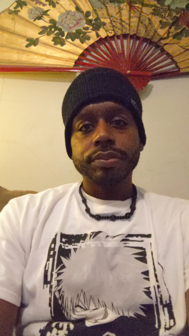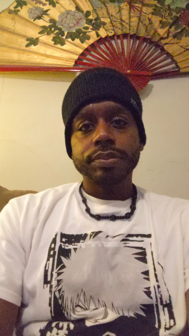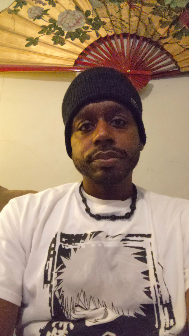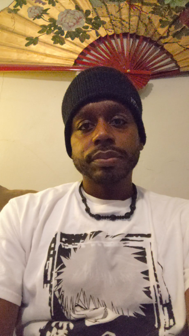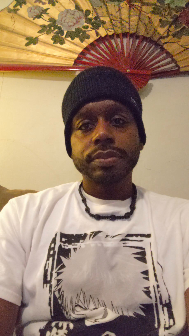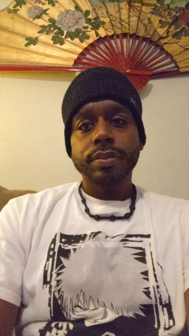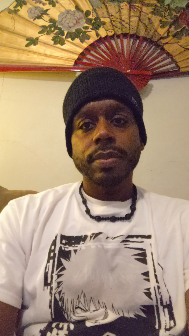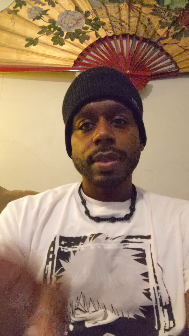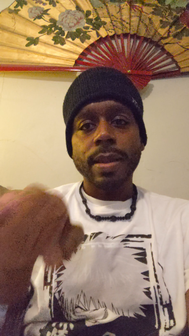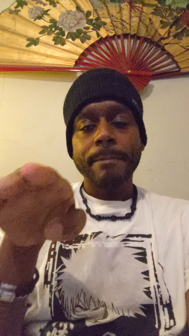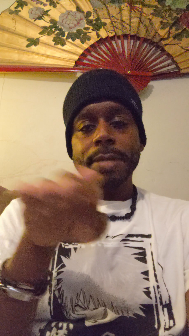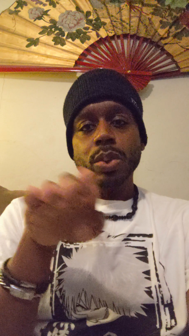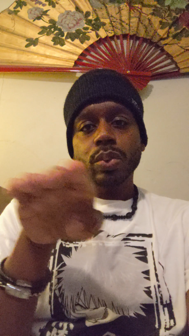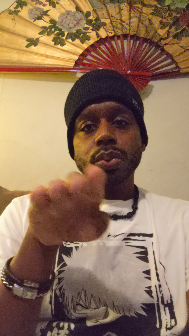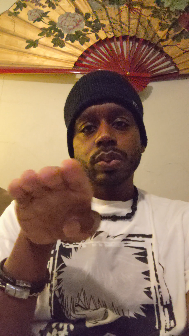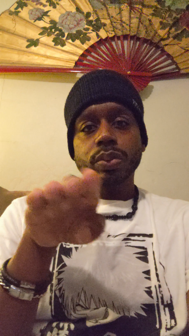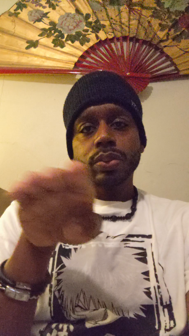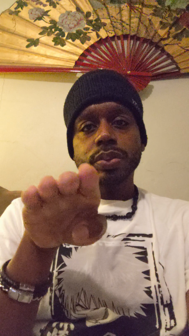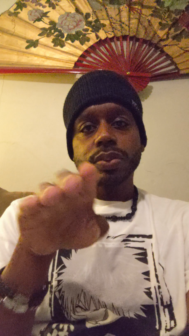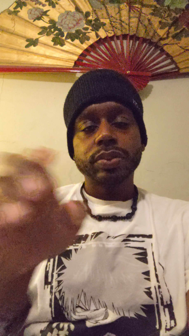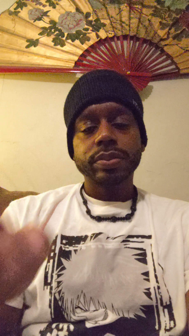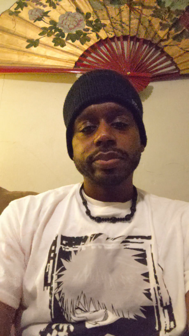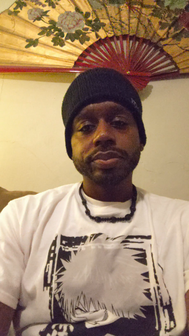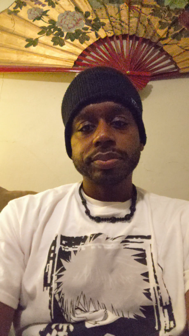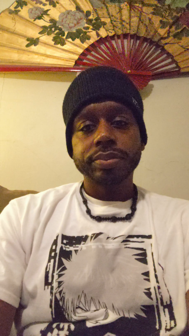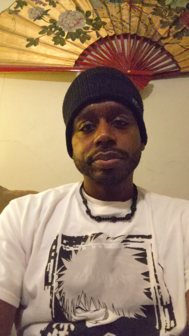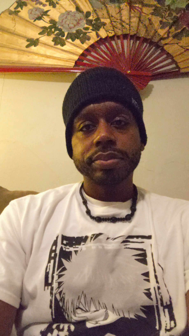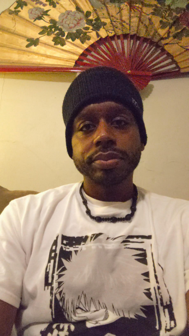boots